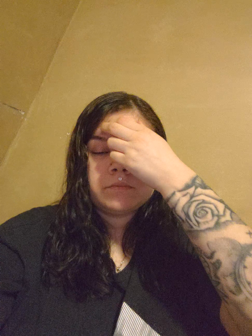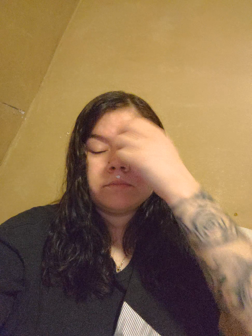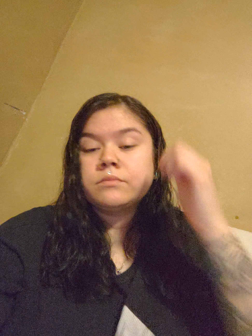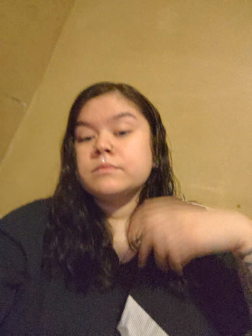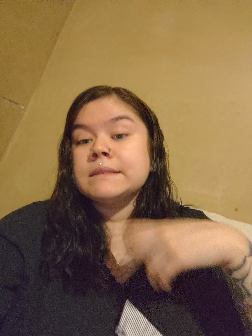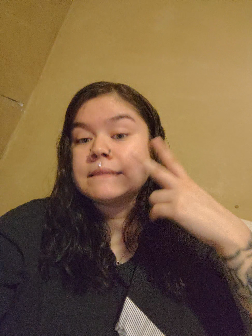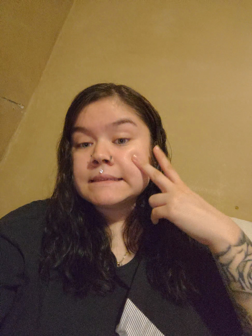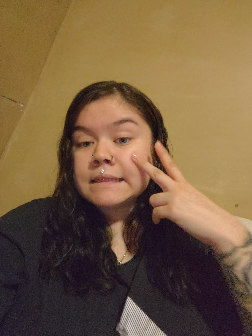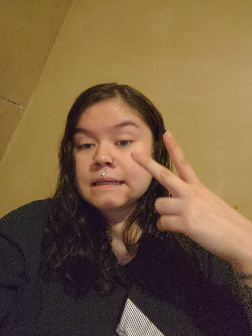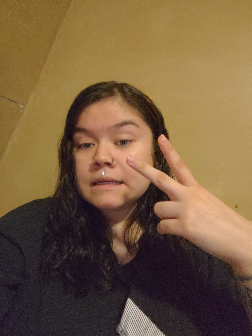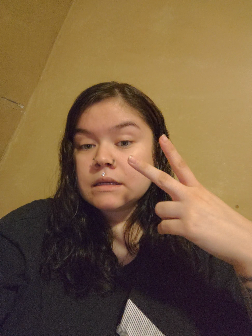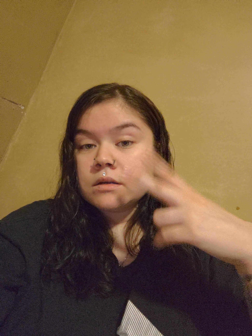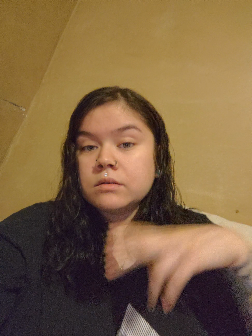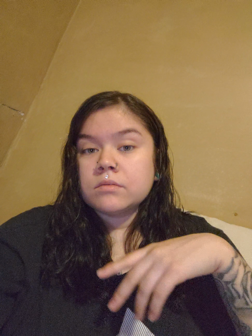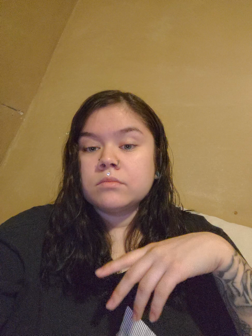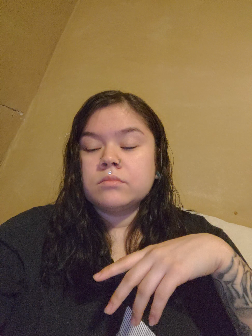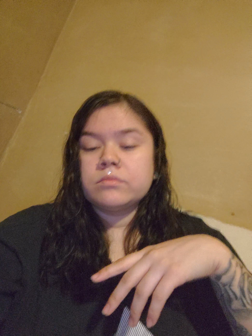see